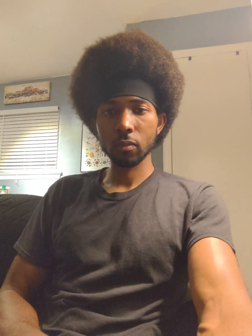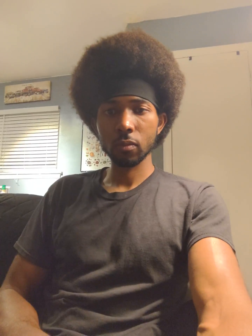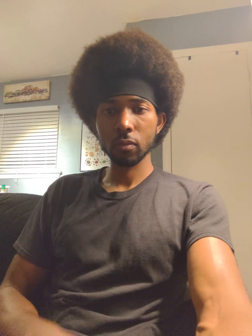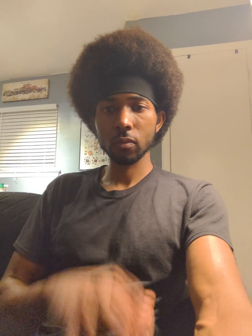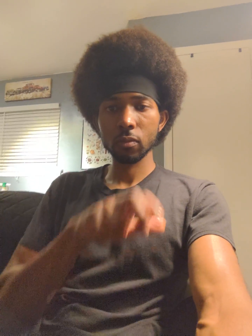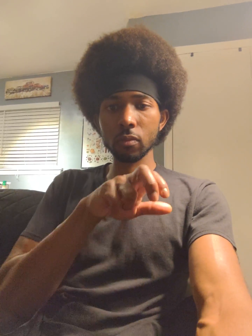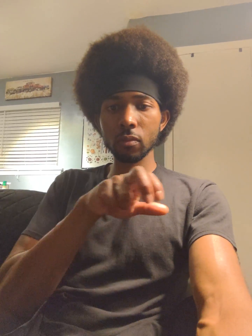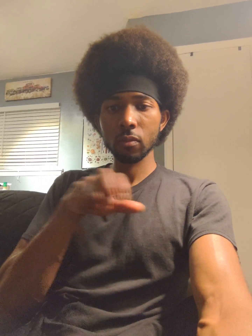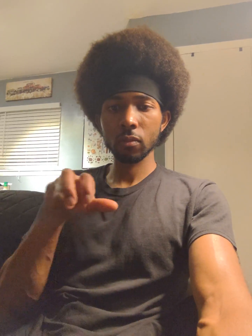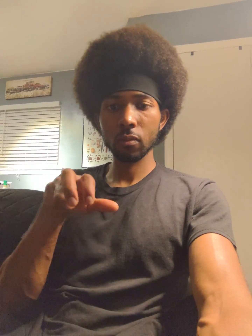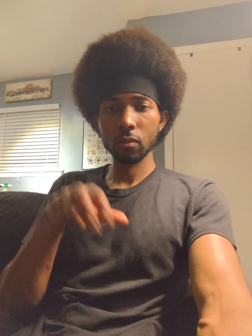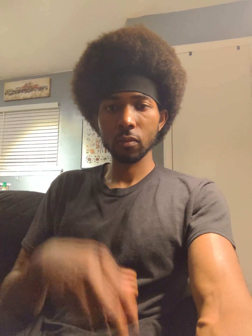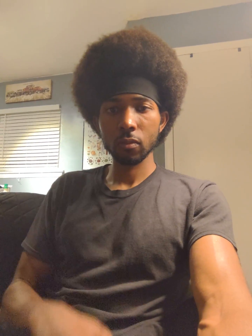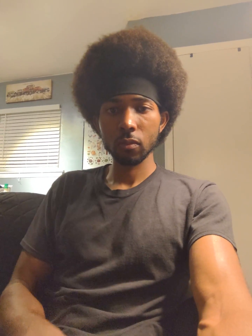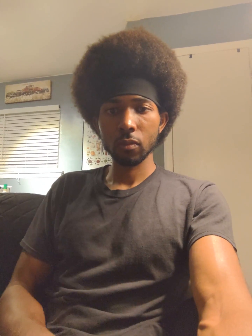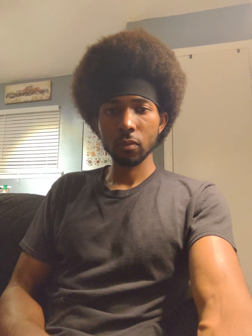porch